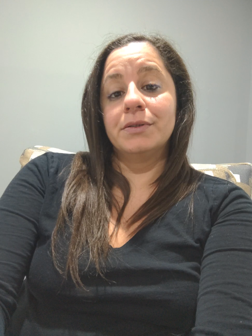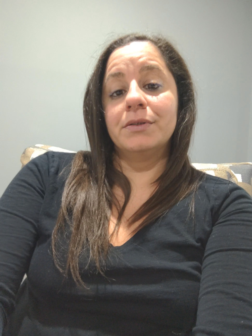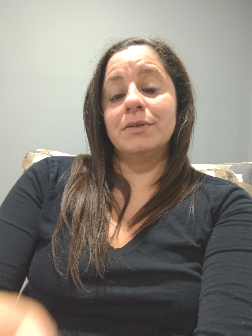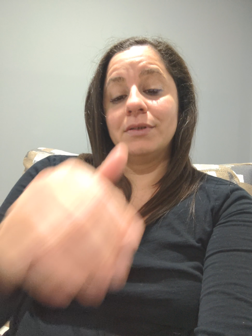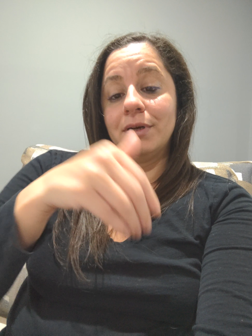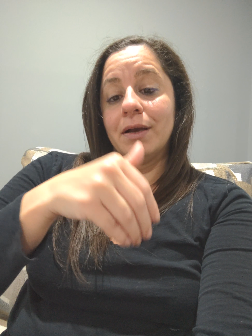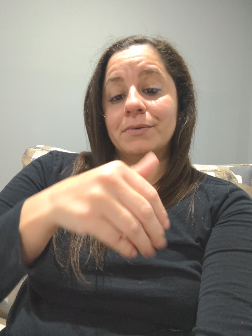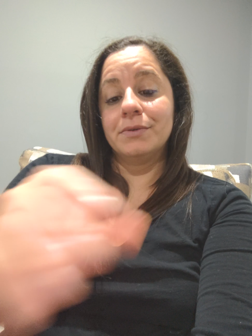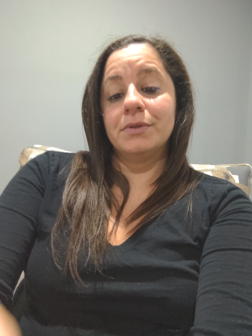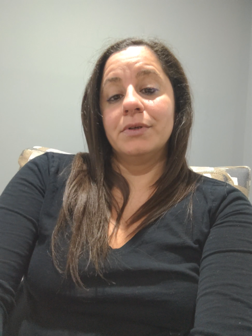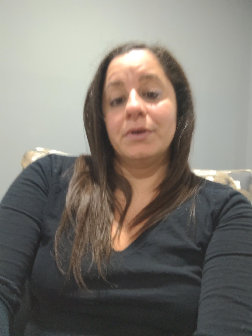night